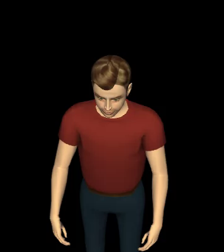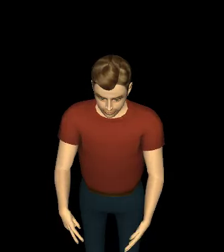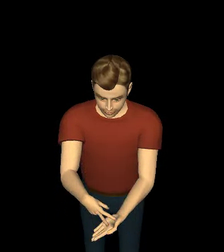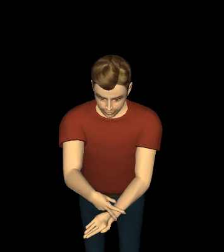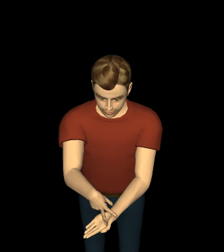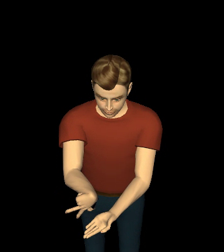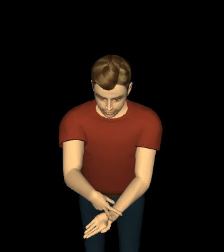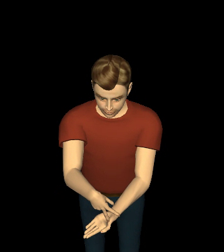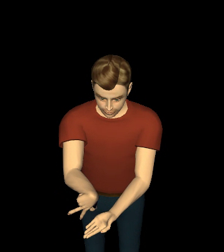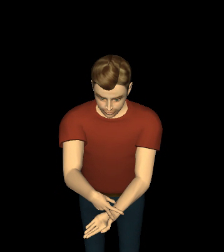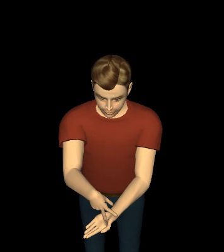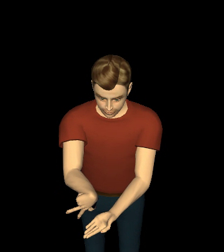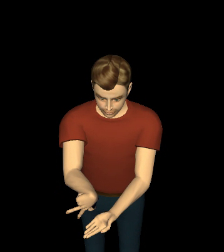رقص